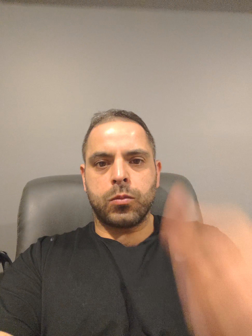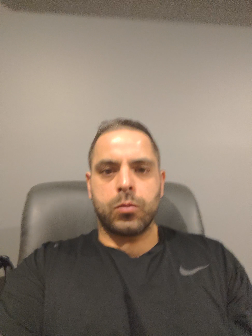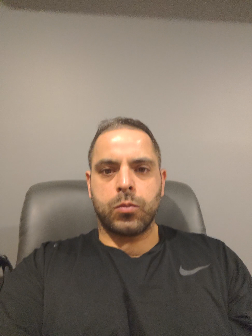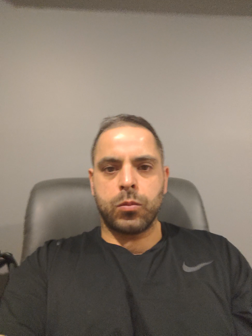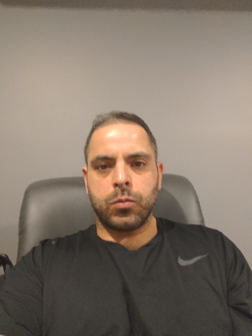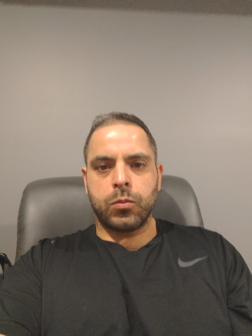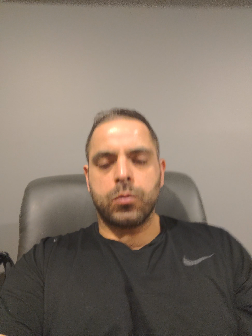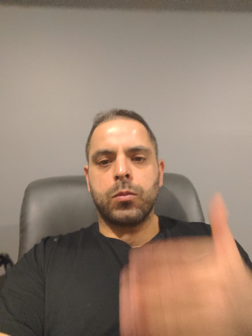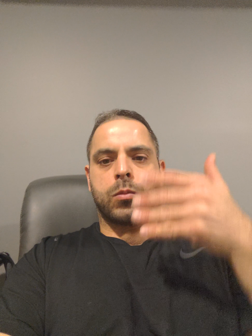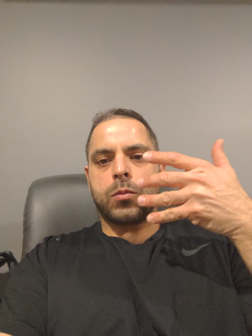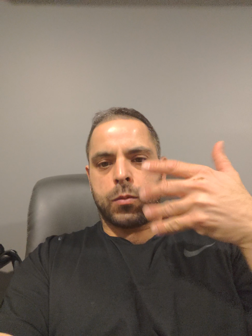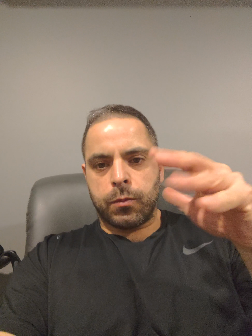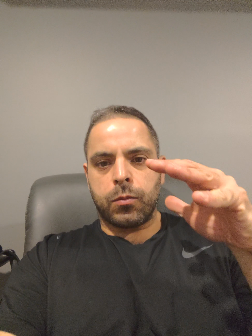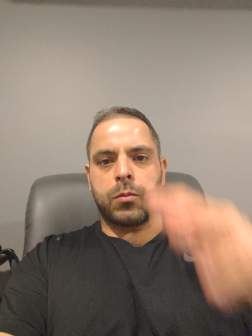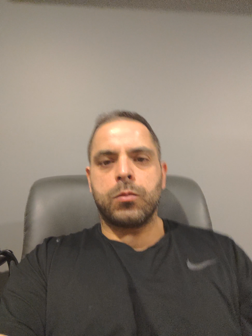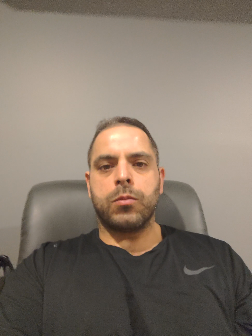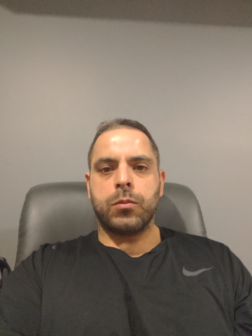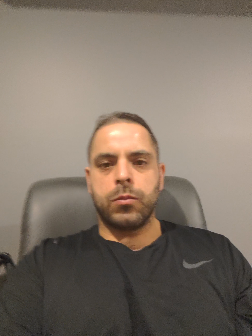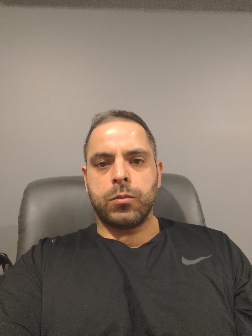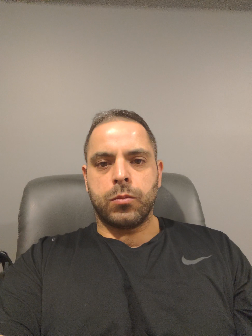after